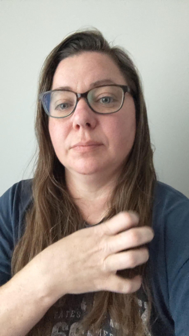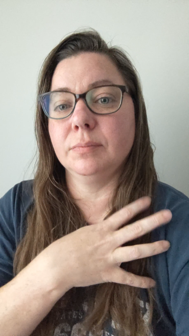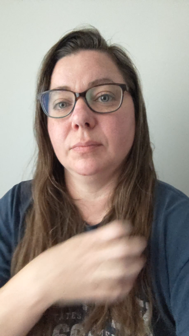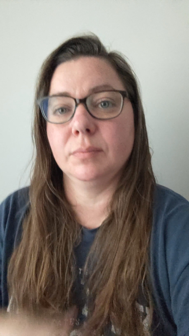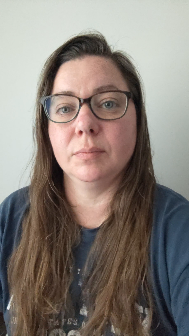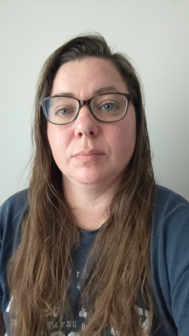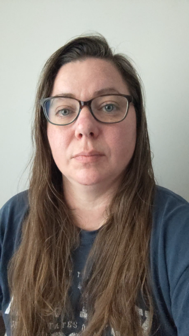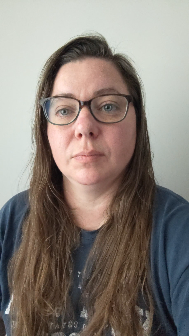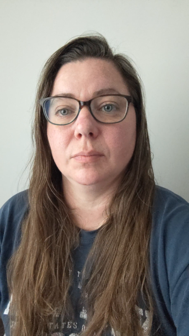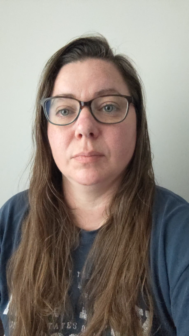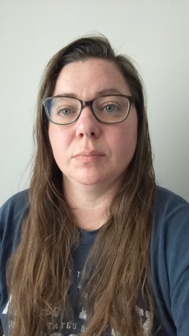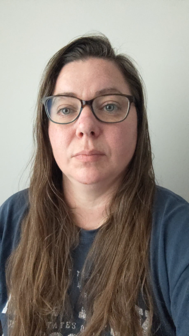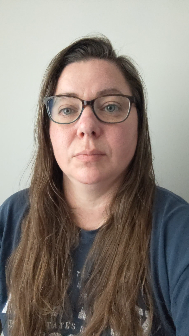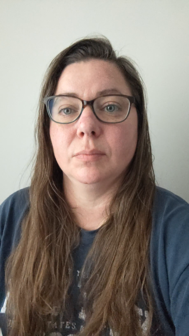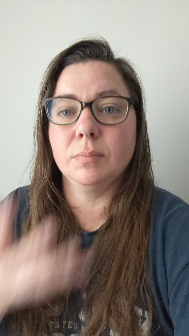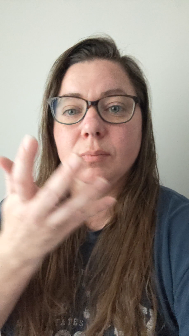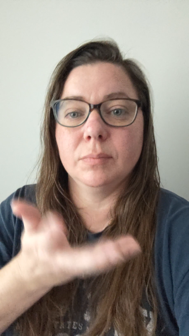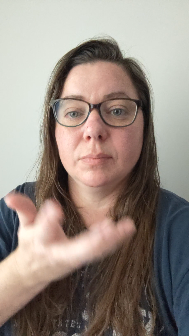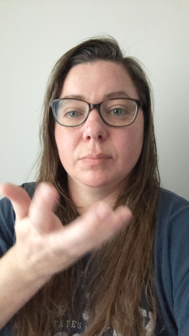heavy